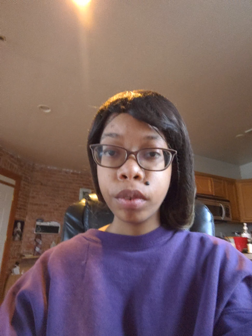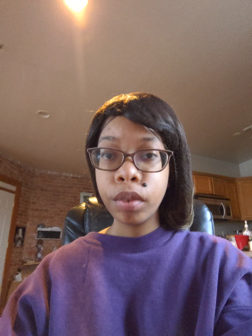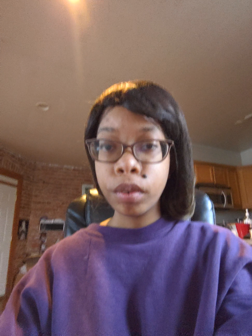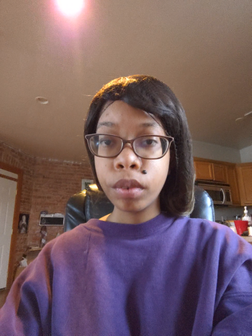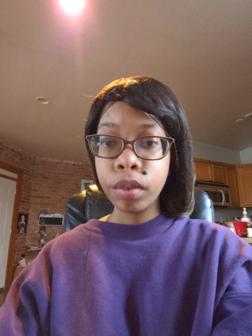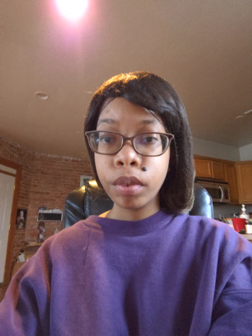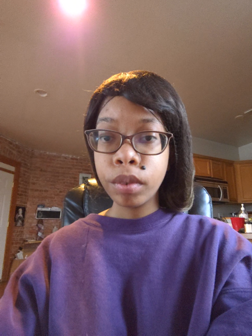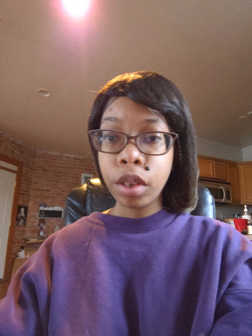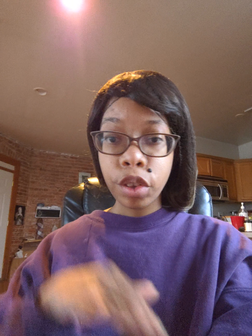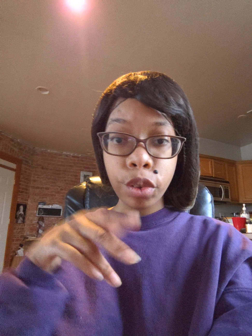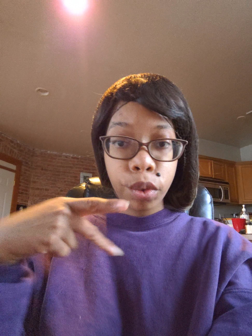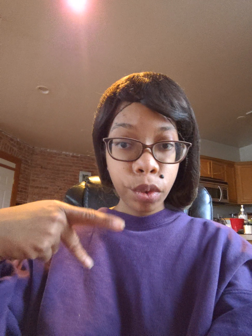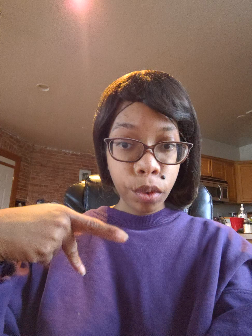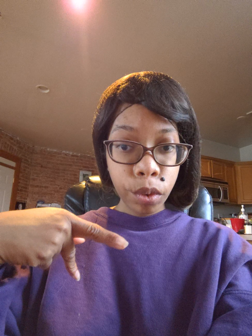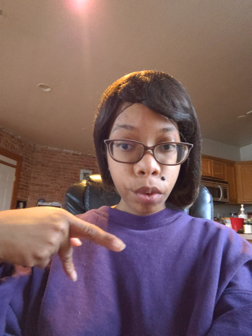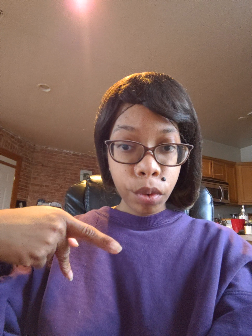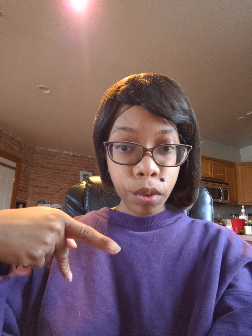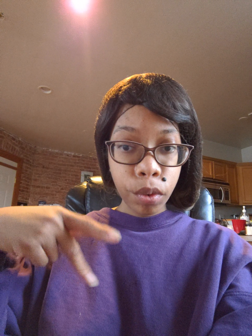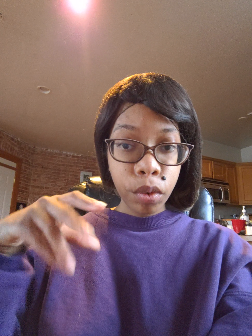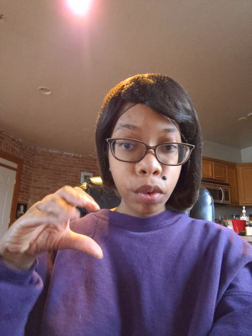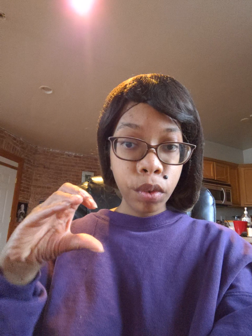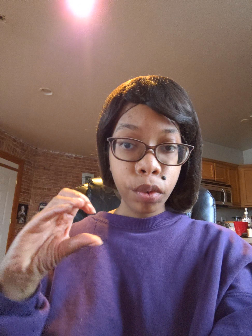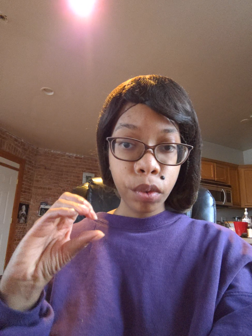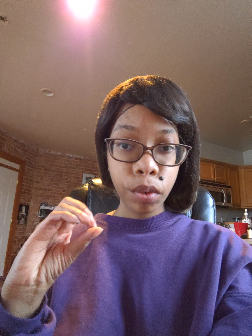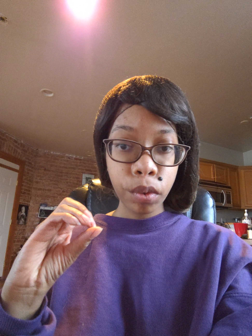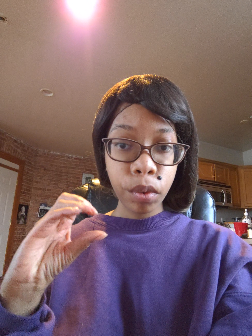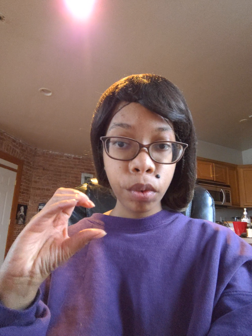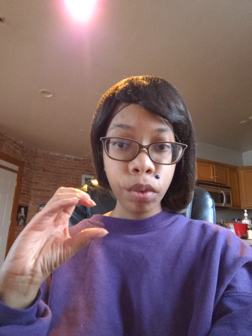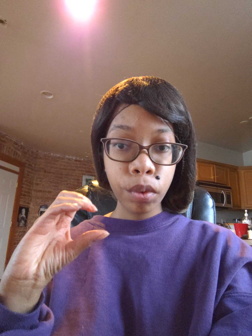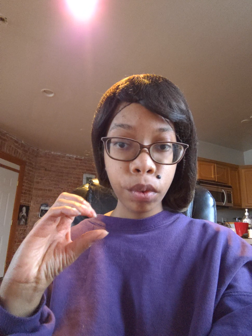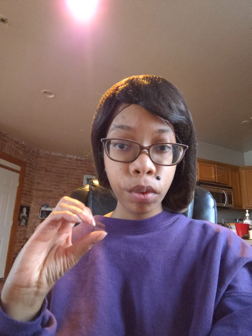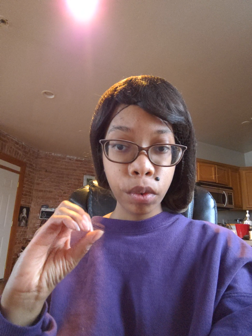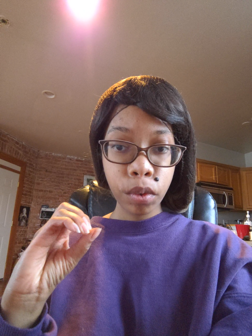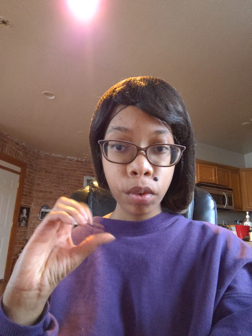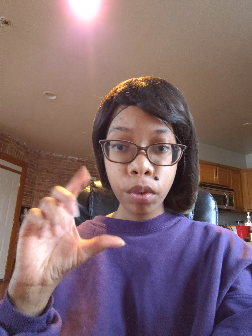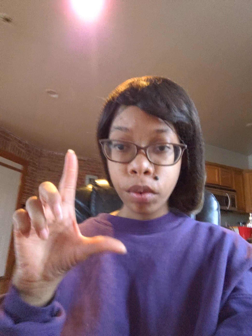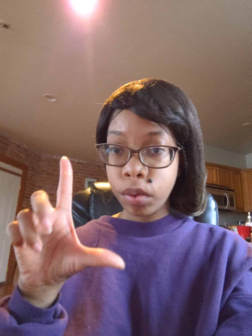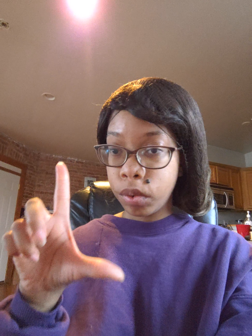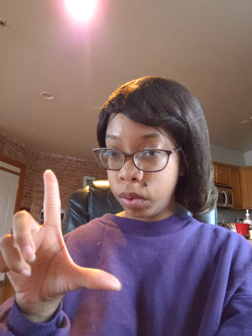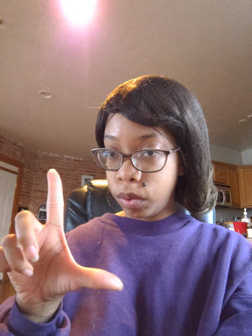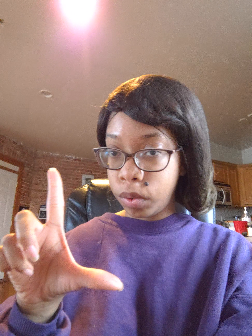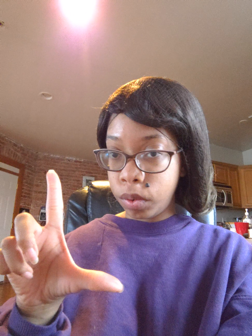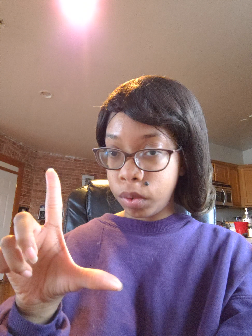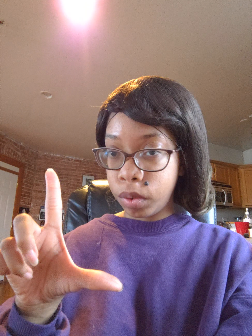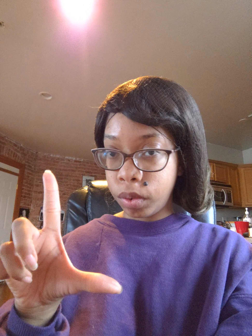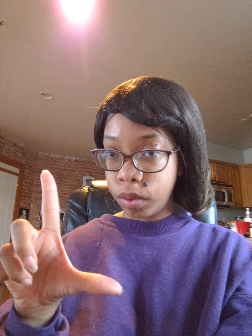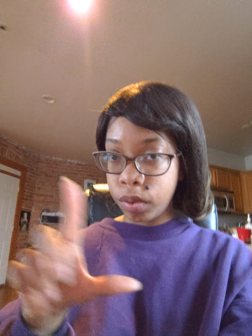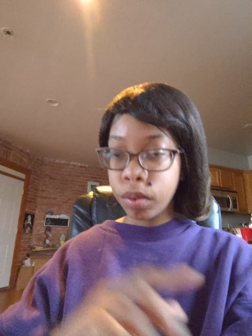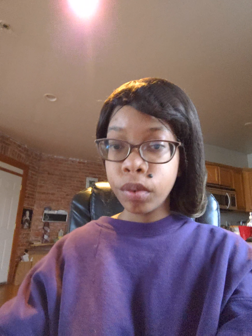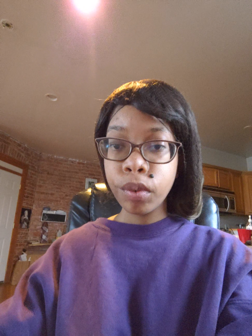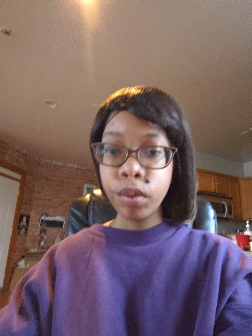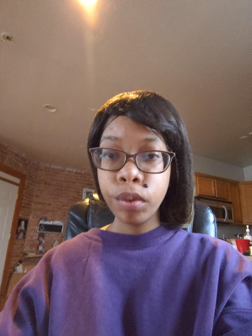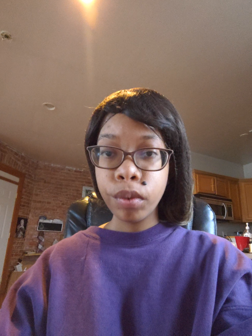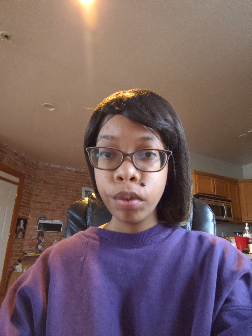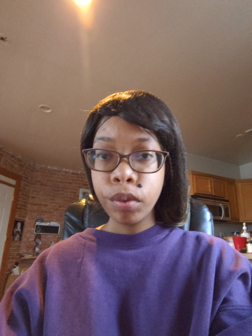pool